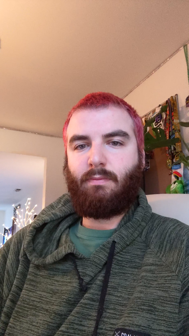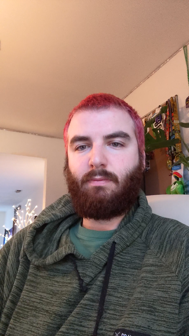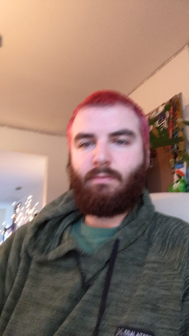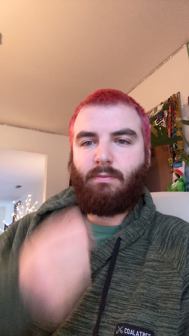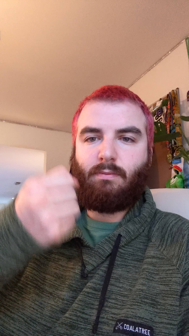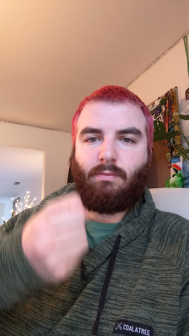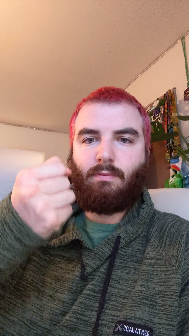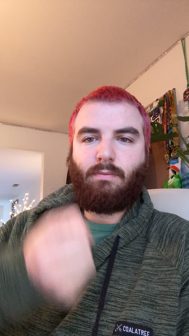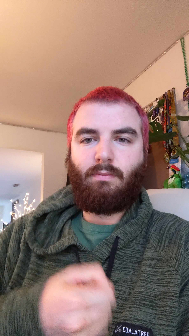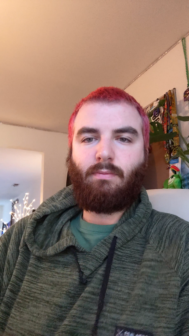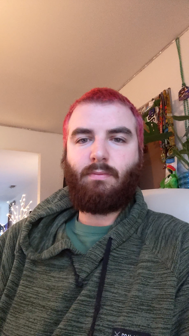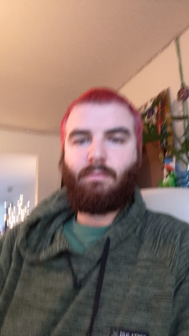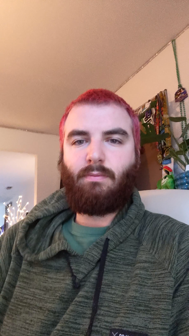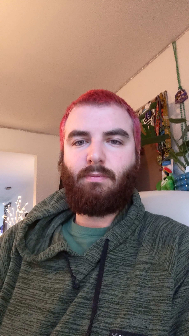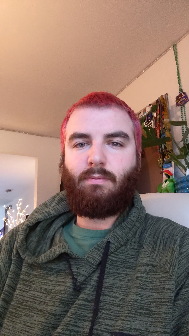drive